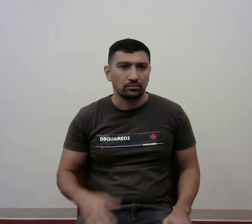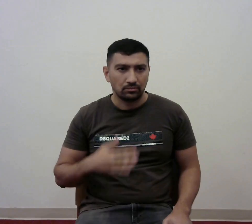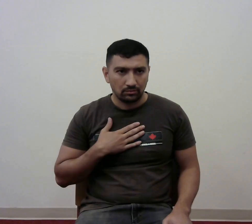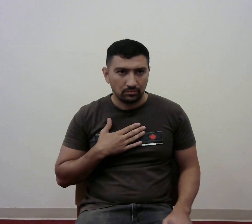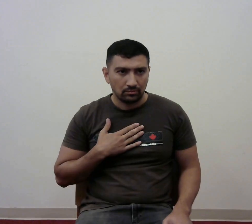mən